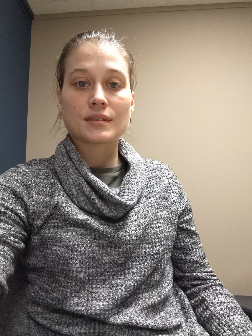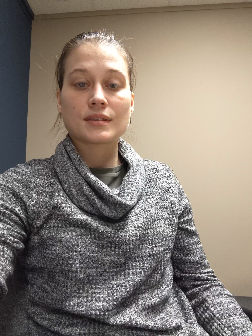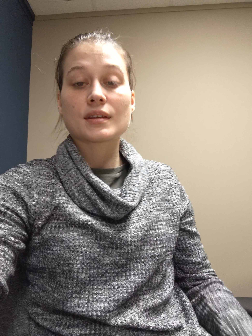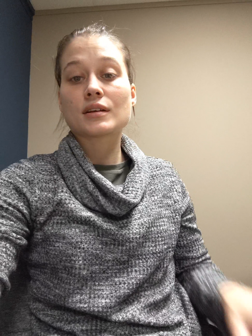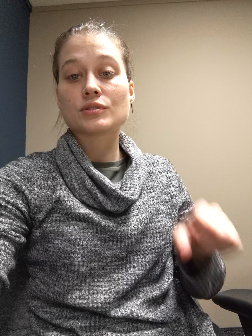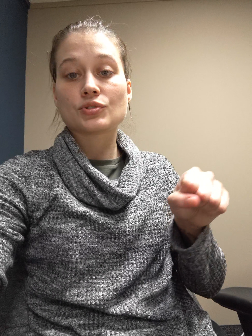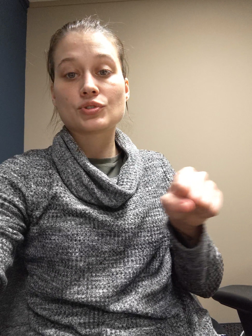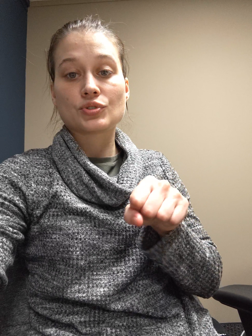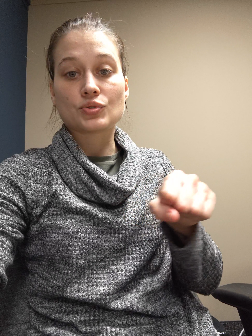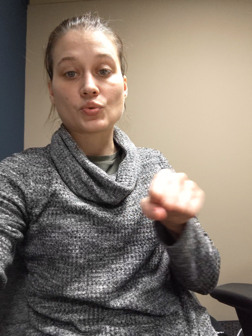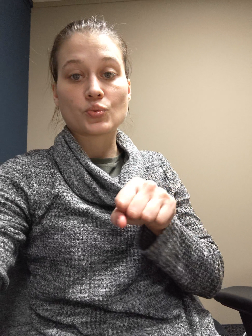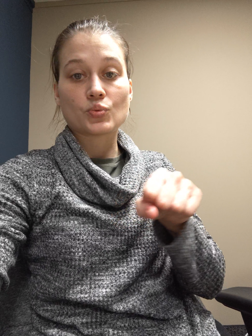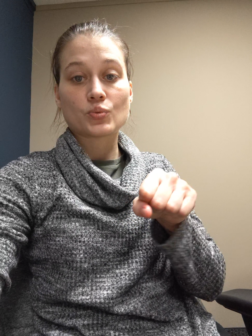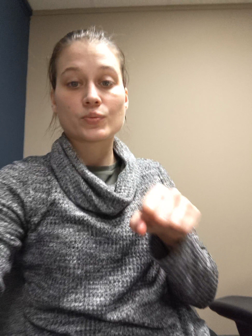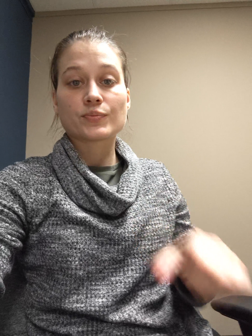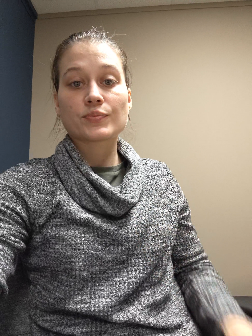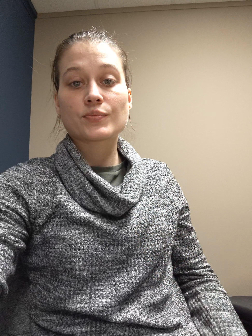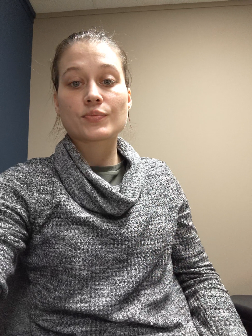shoe